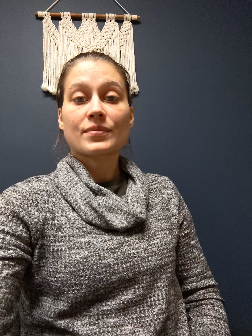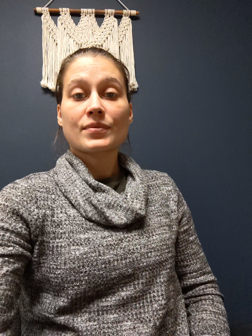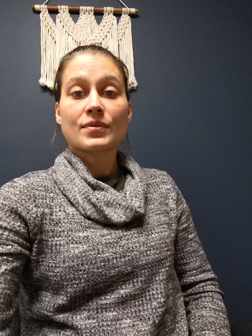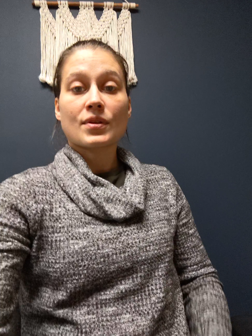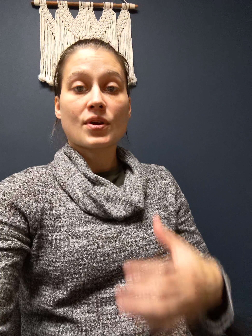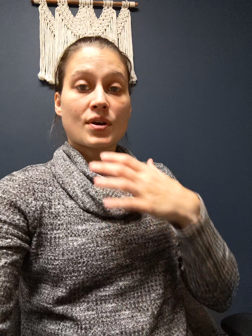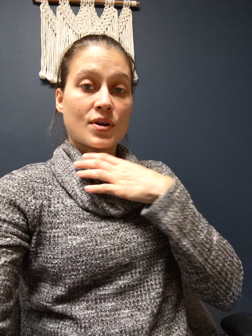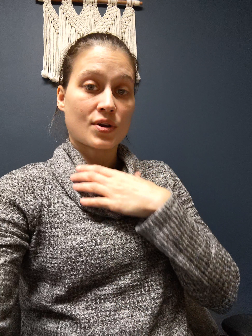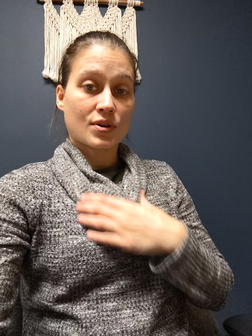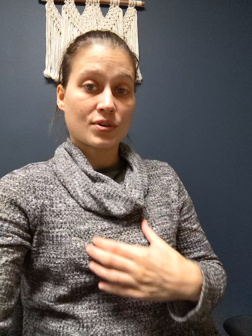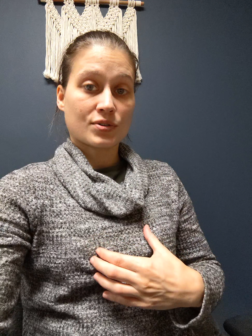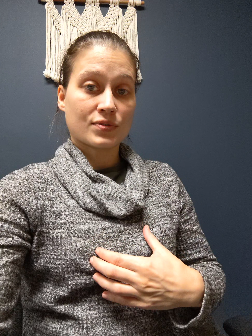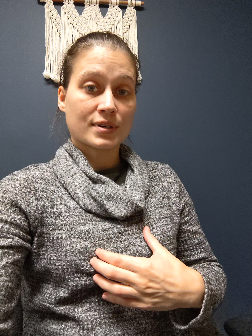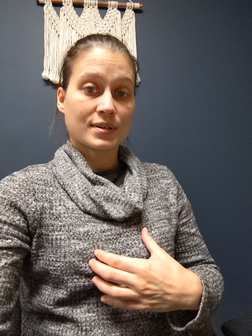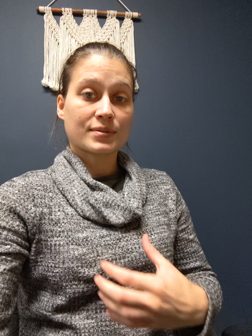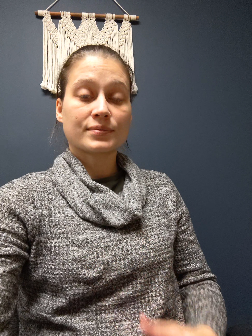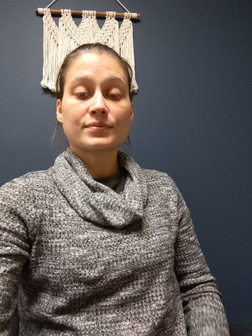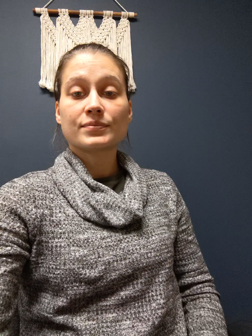hungry